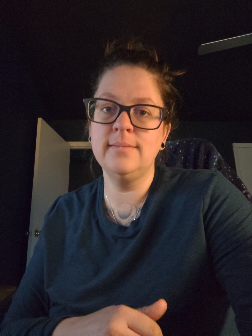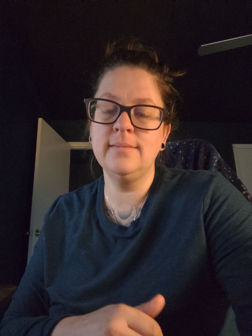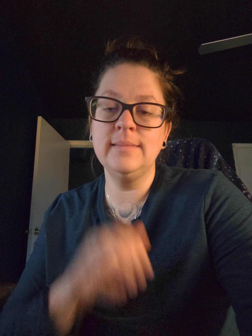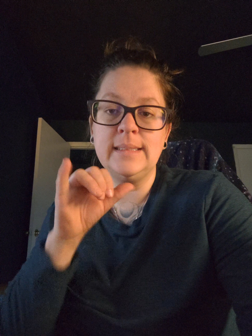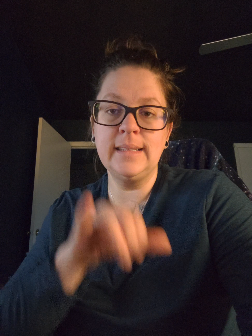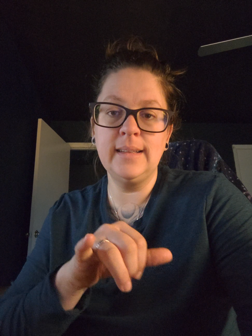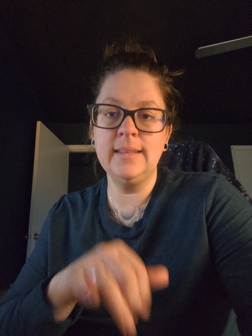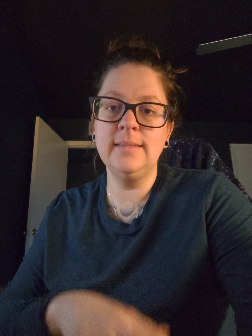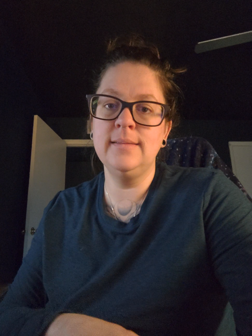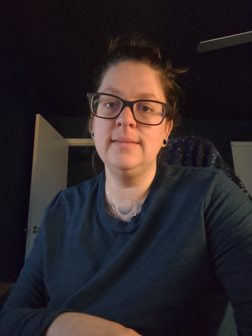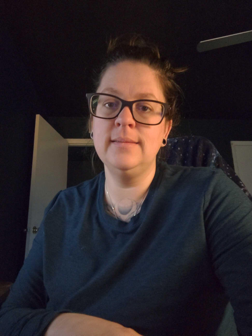stay